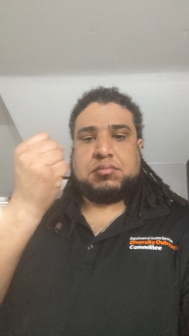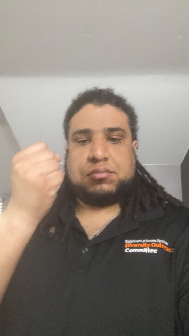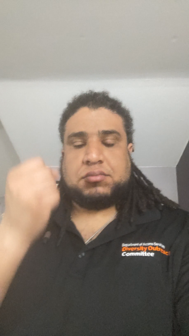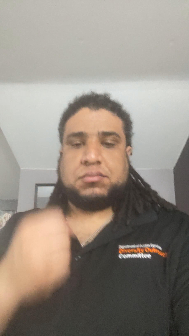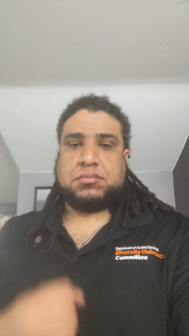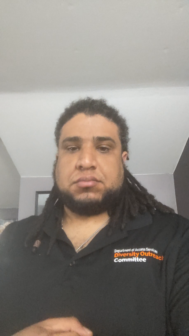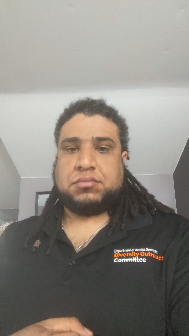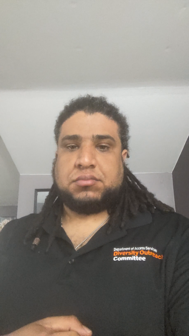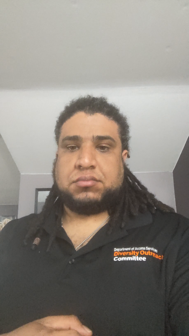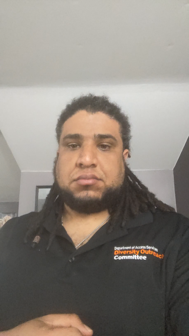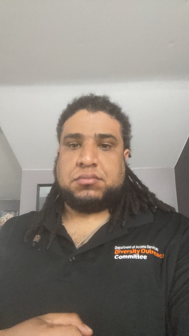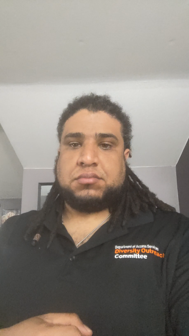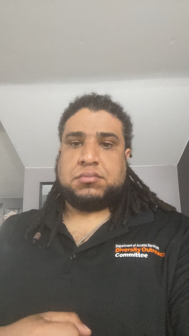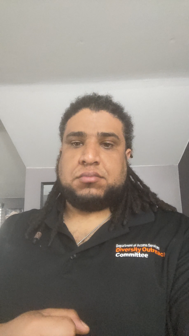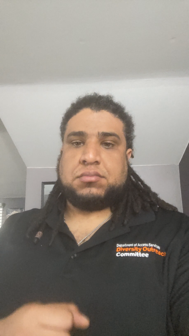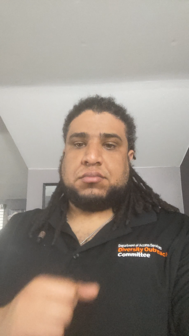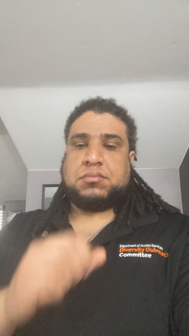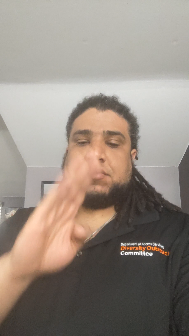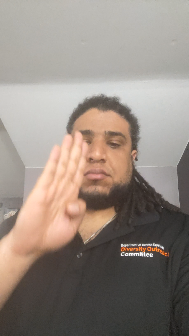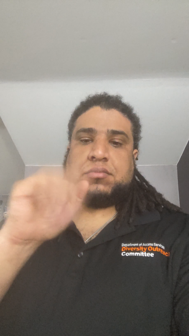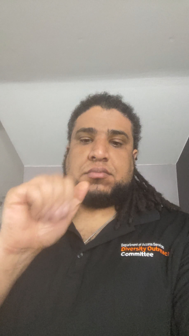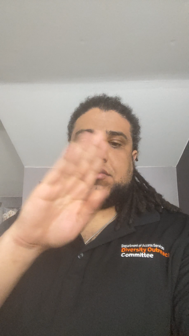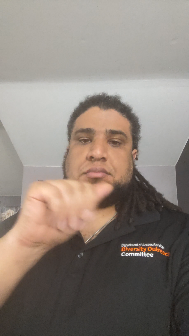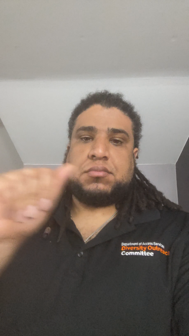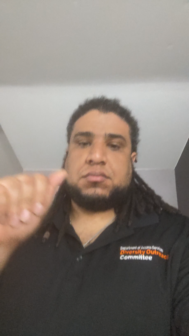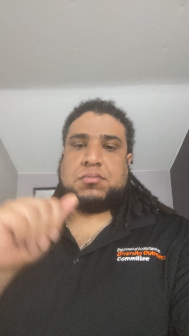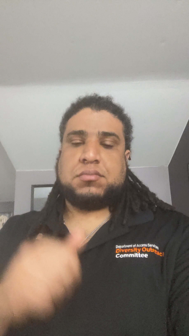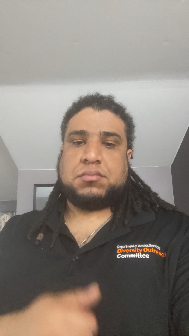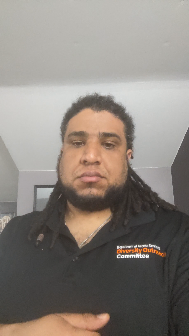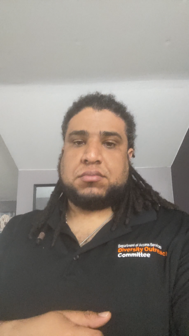baa baa